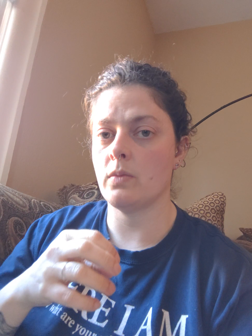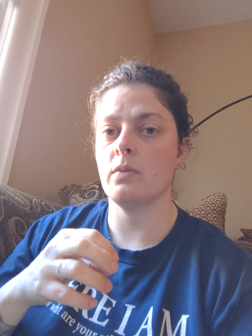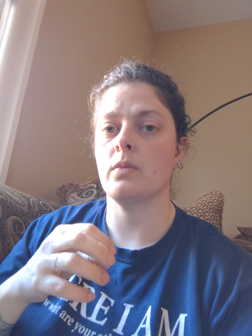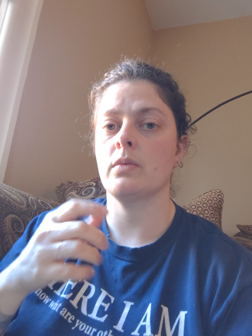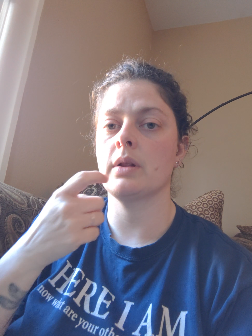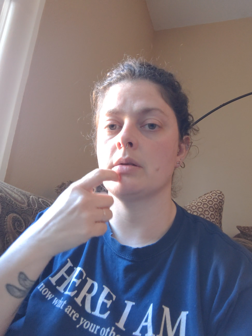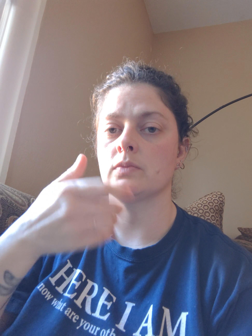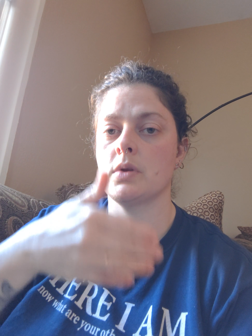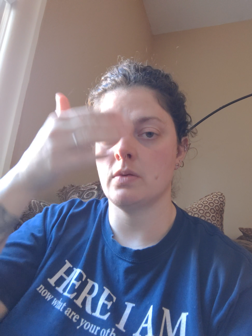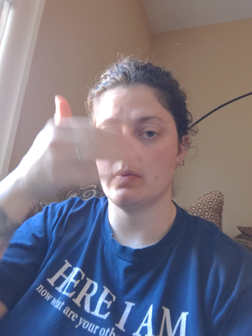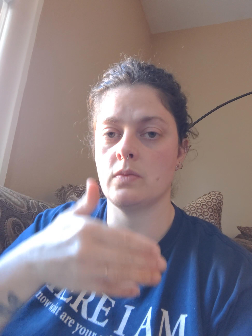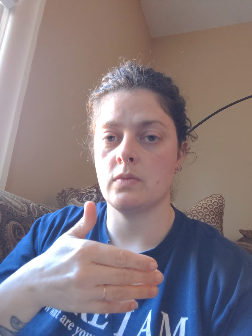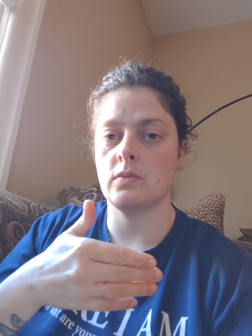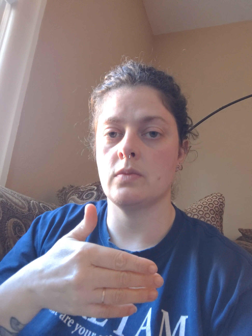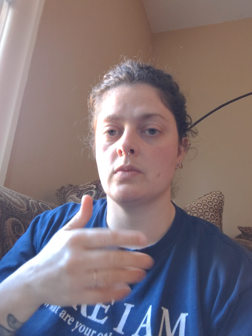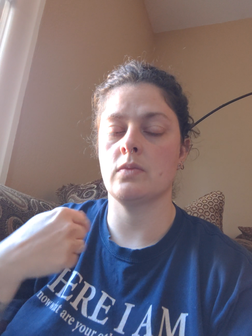window